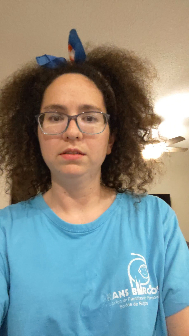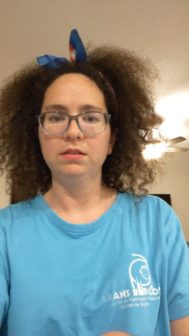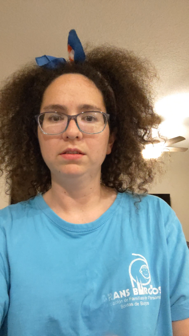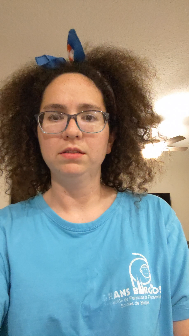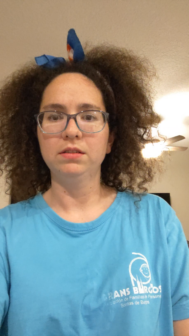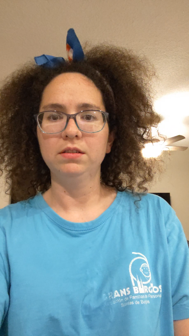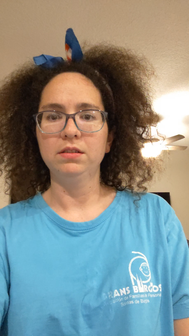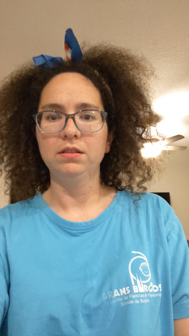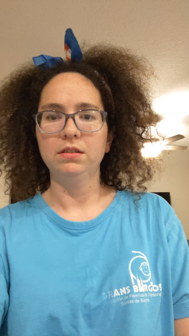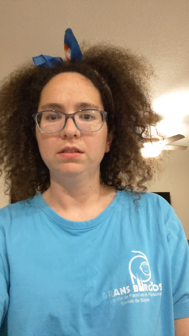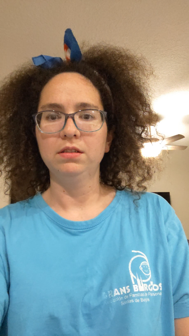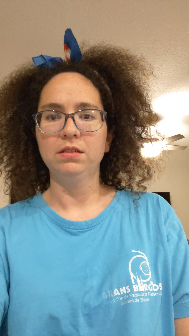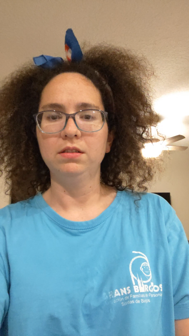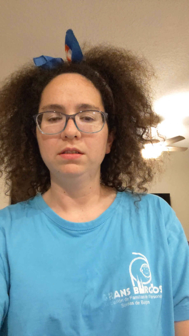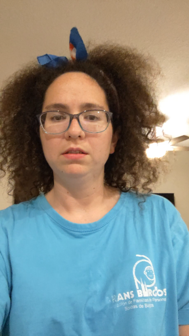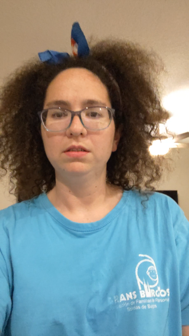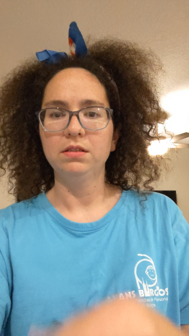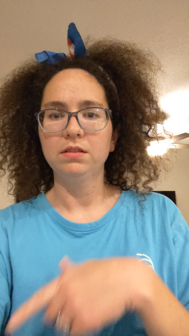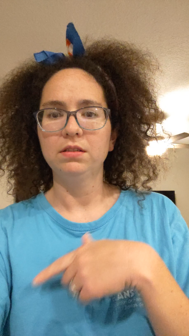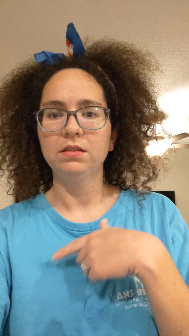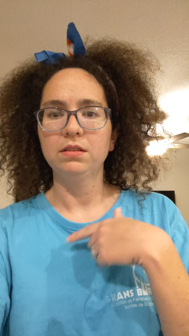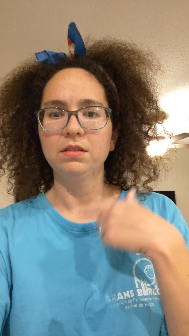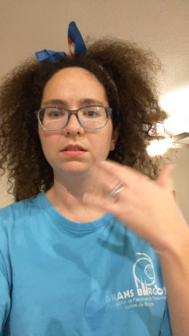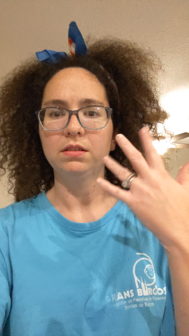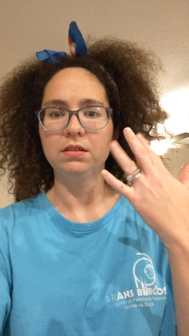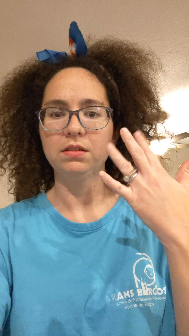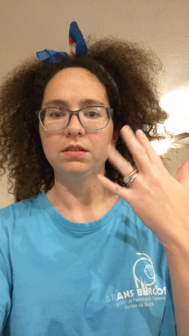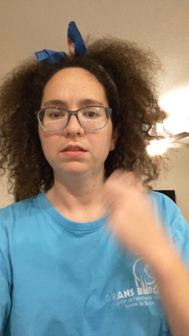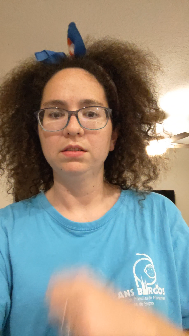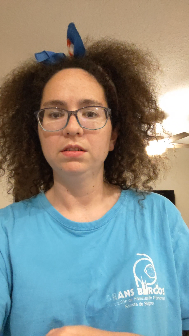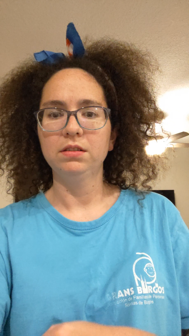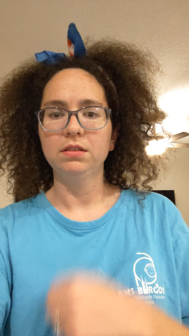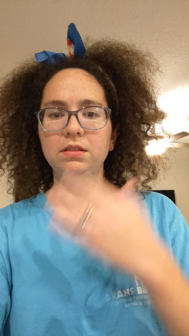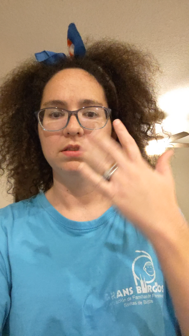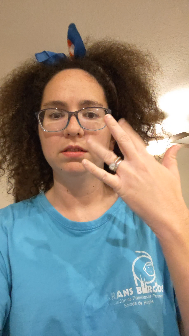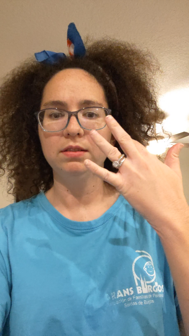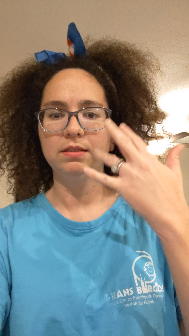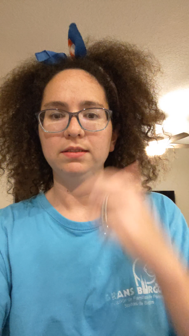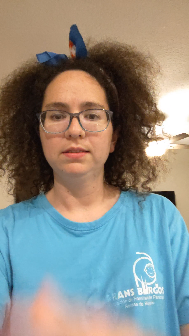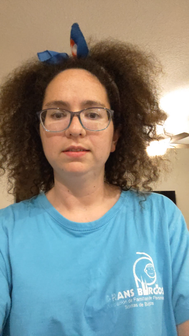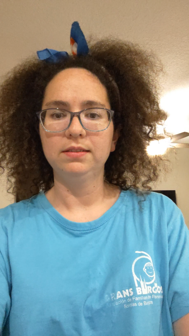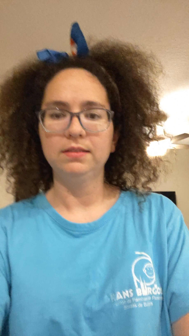hand